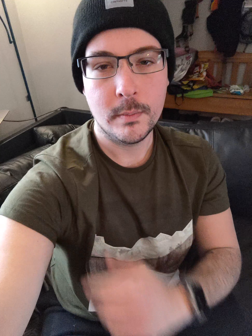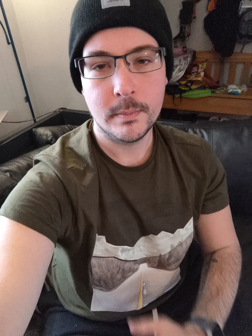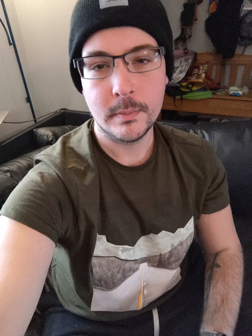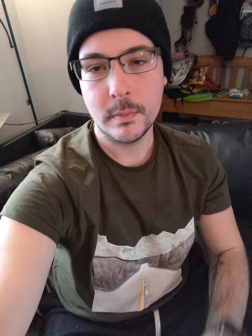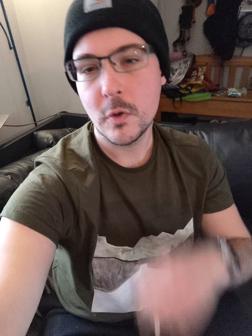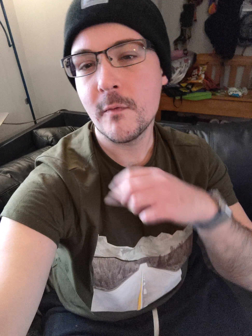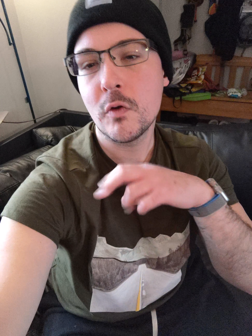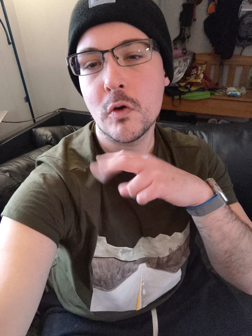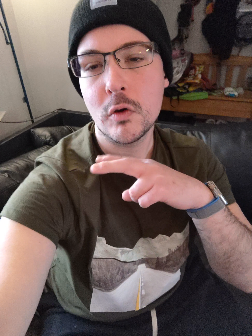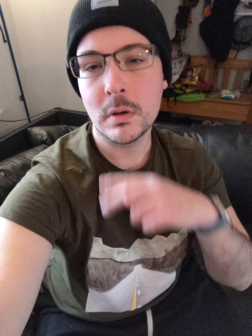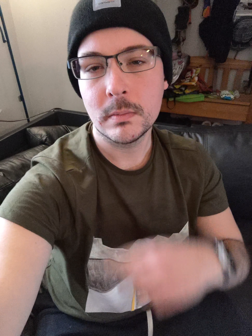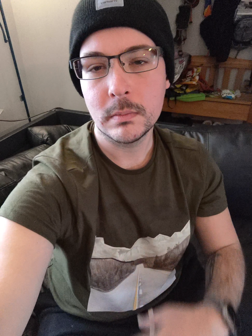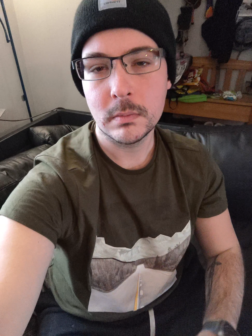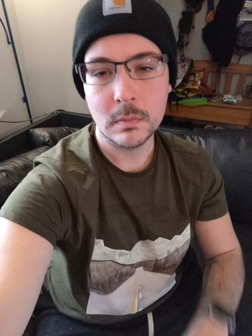frog